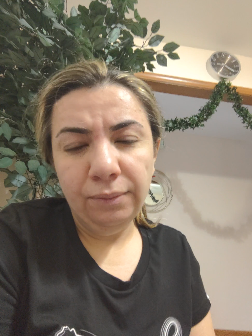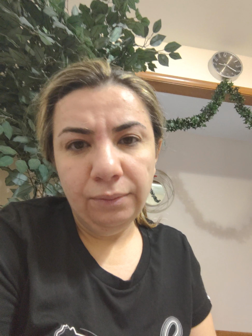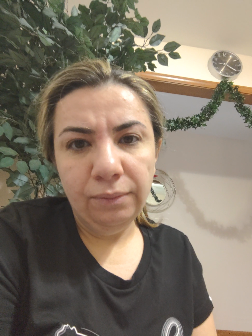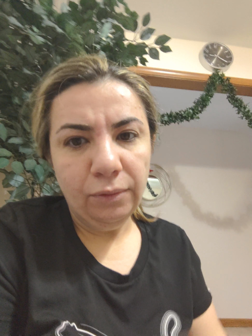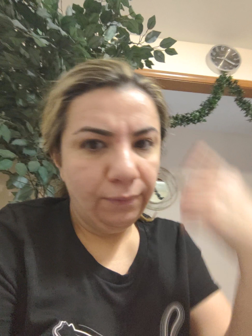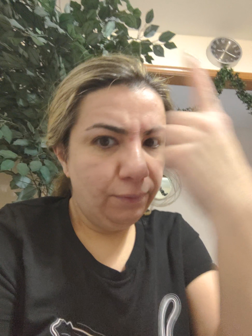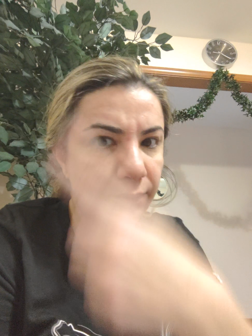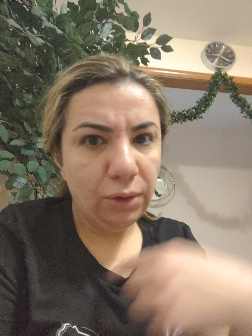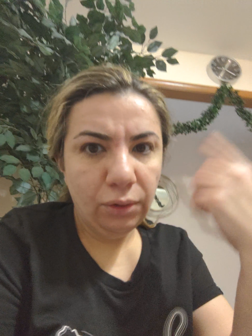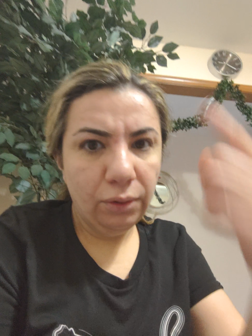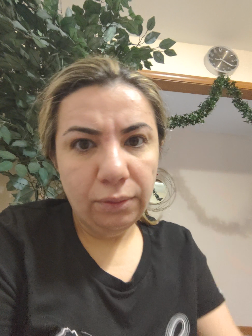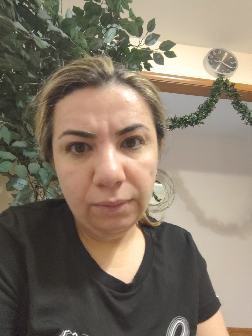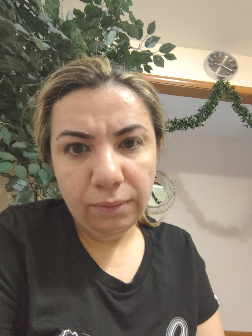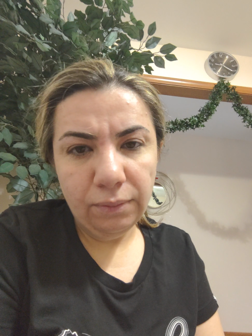face